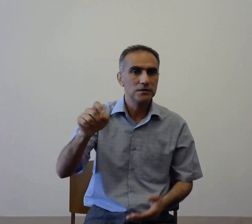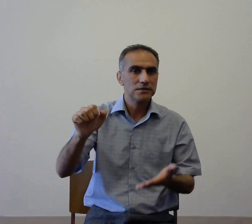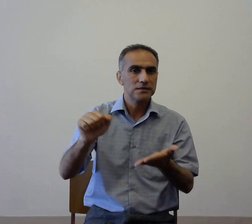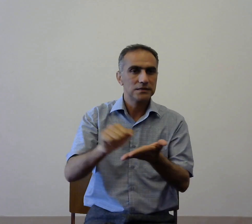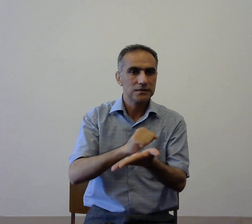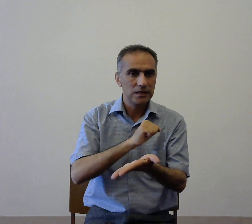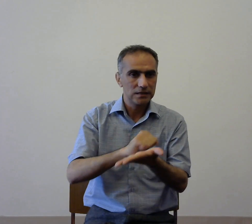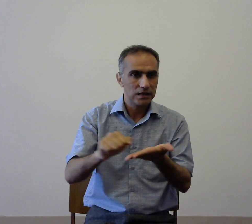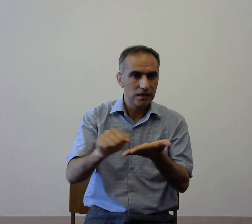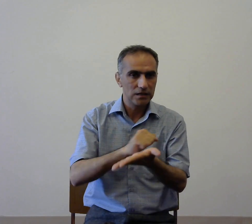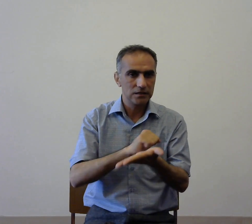sənəd